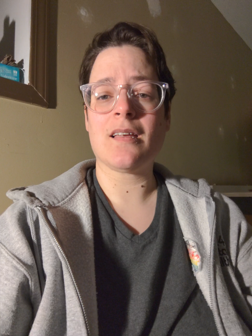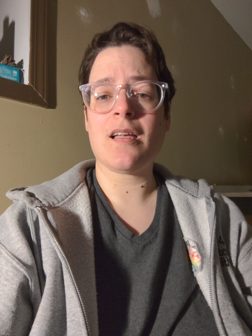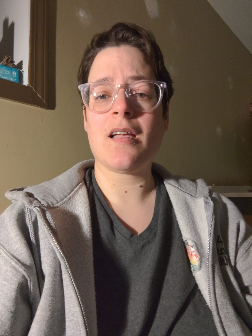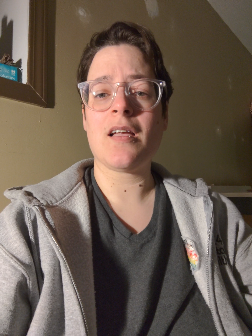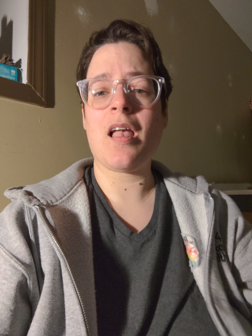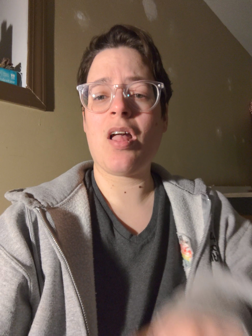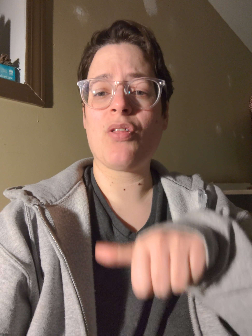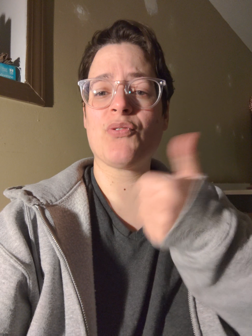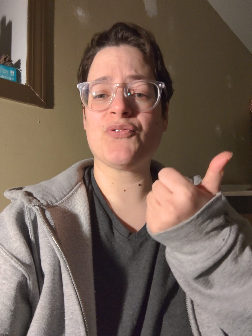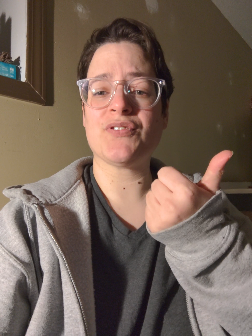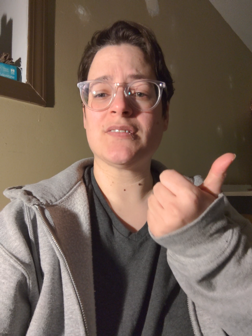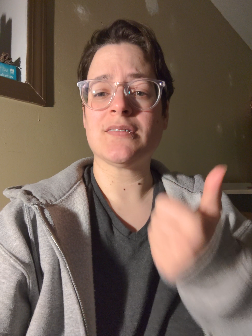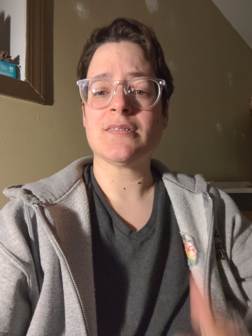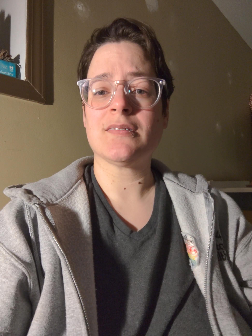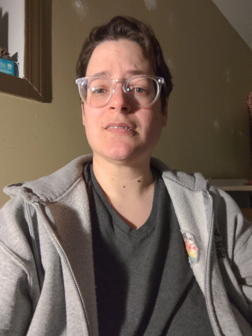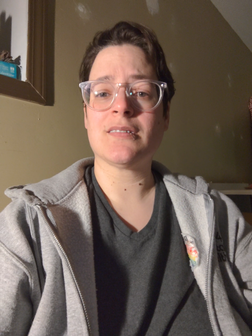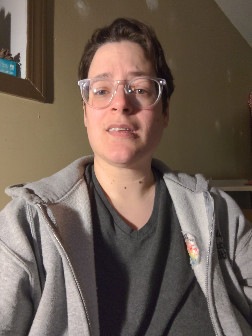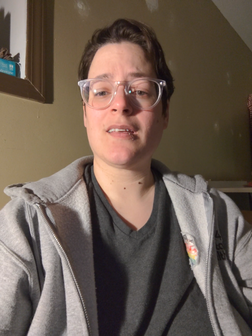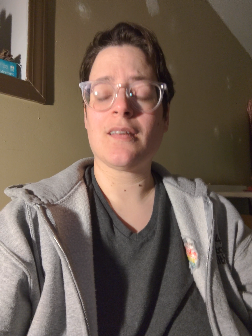another